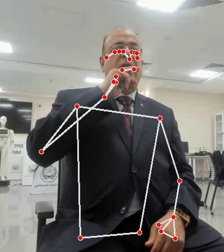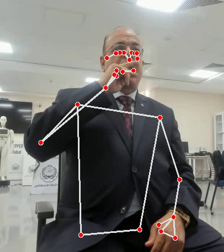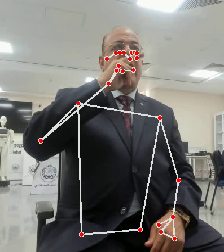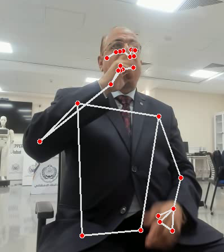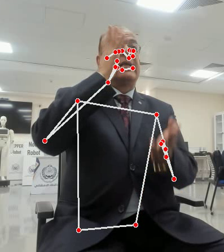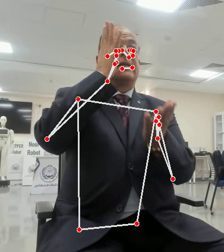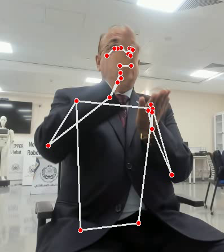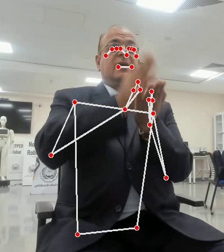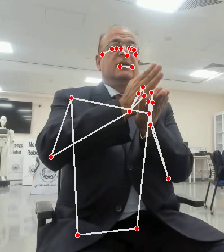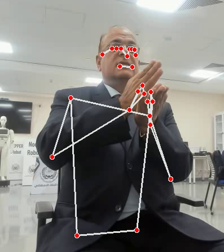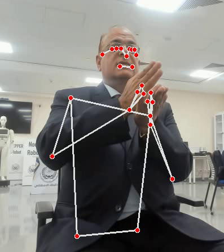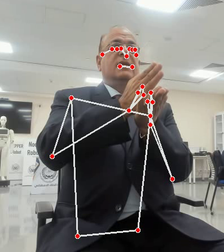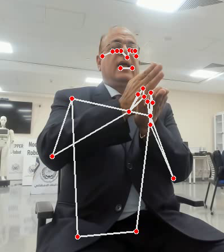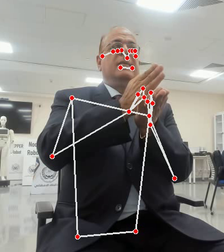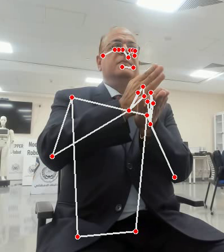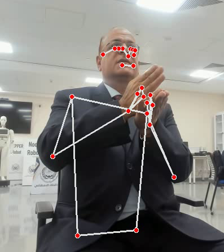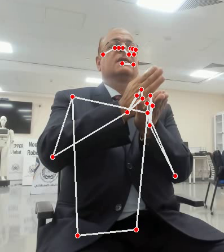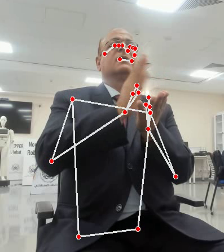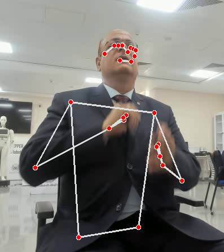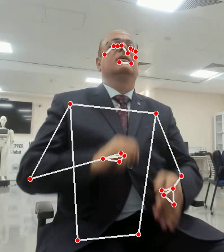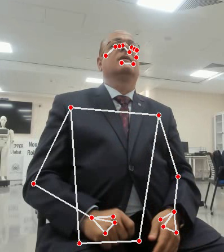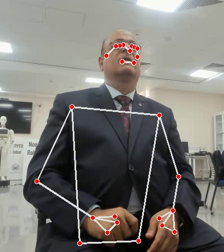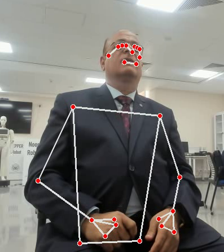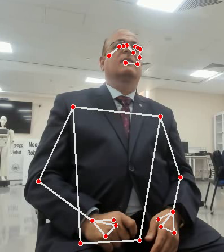sadak